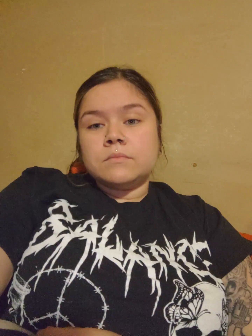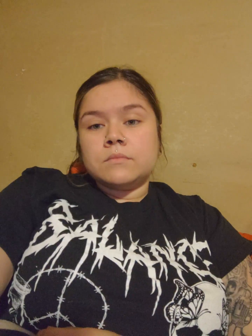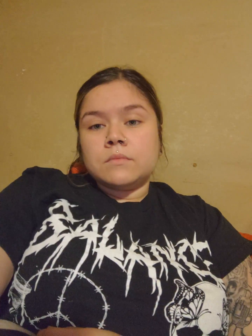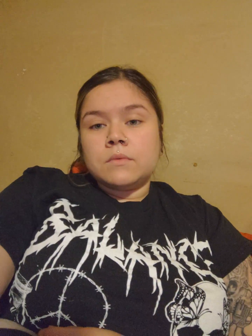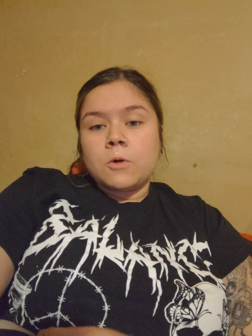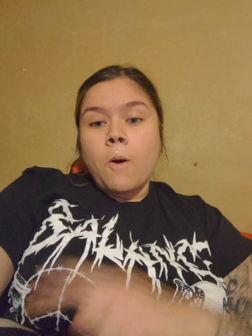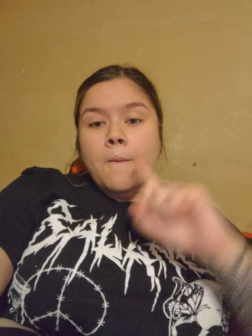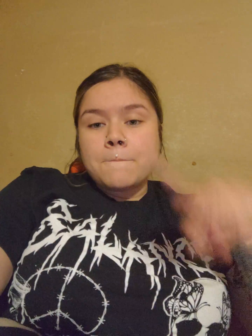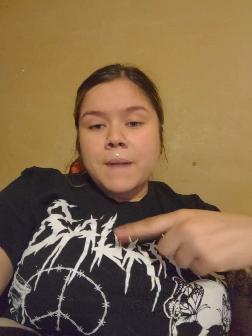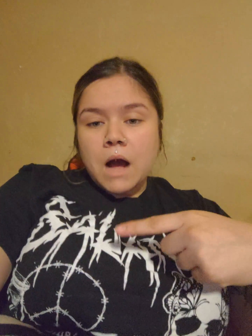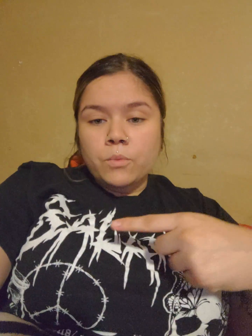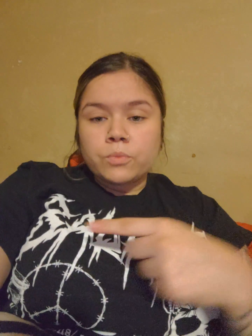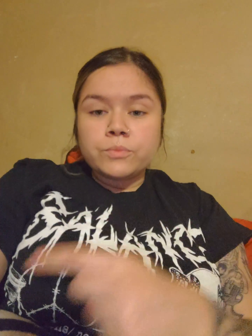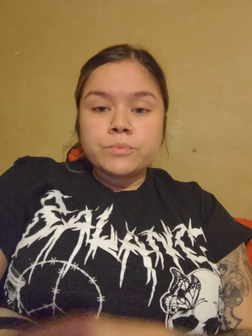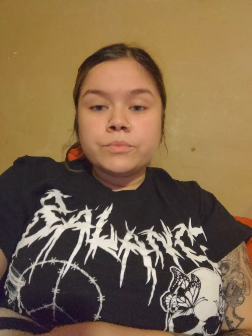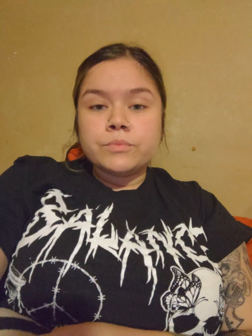about